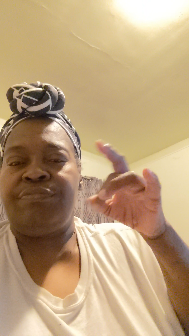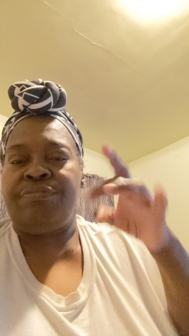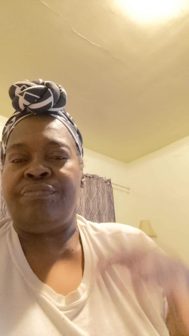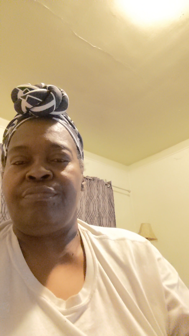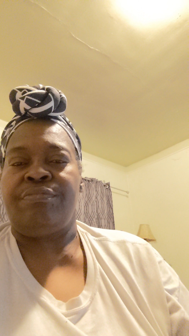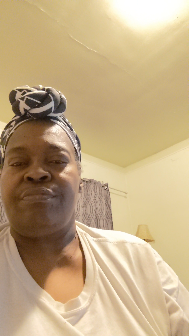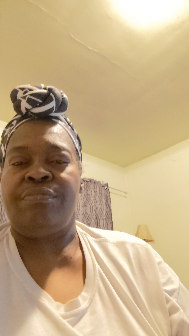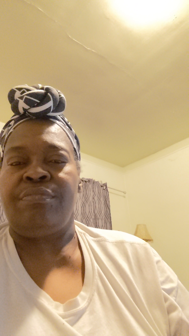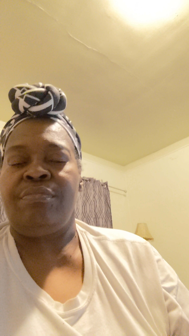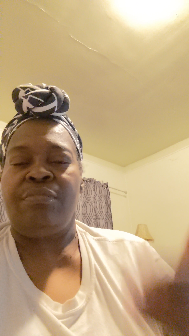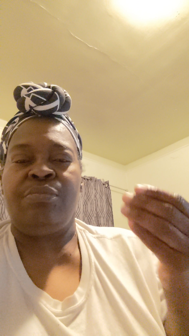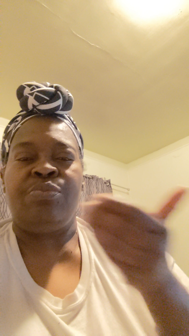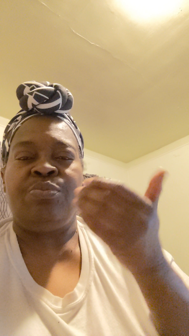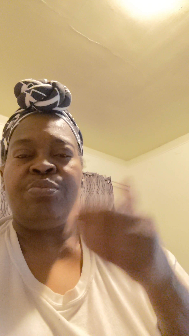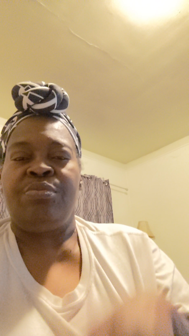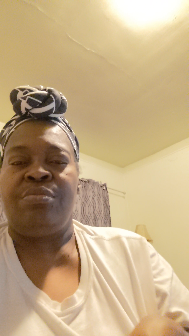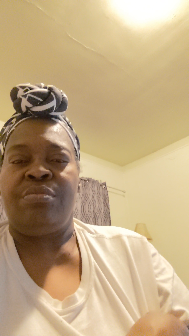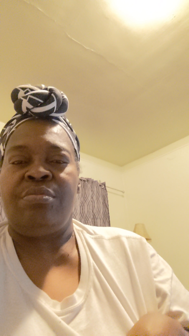new